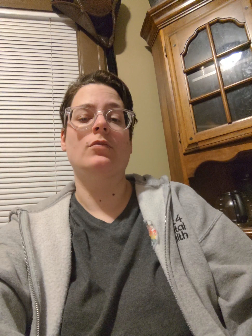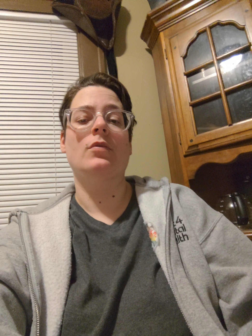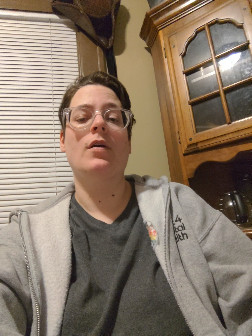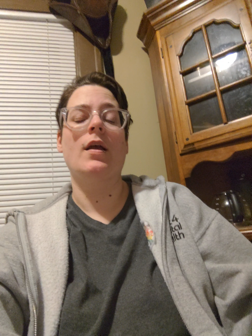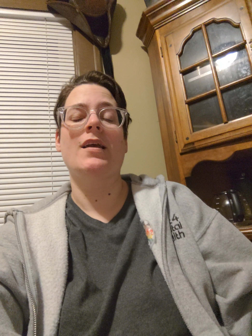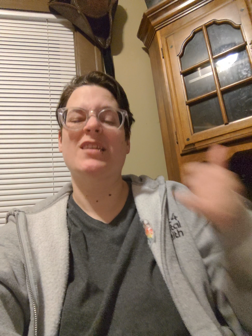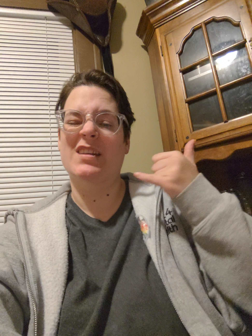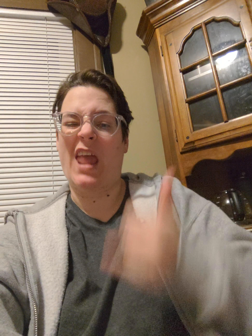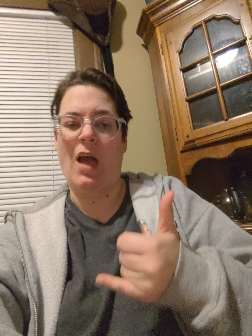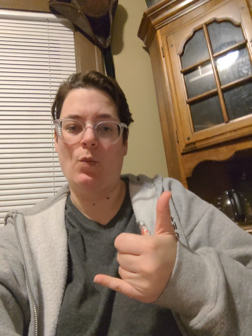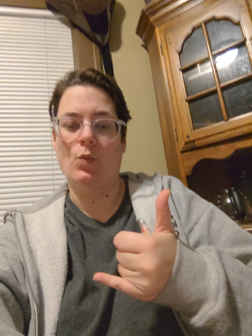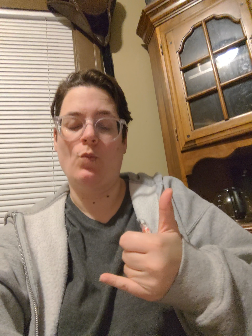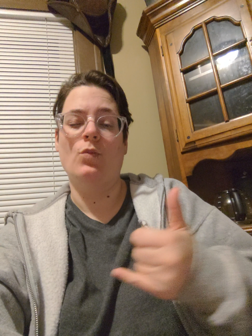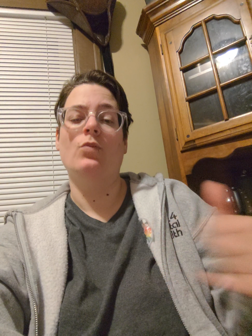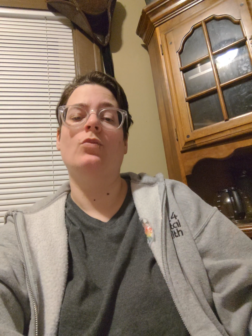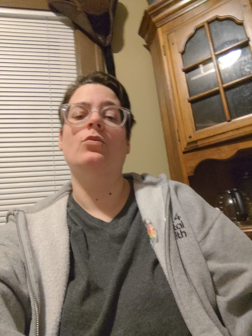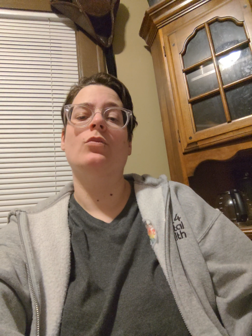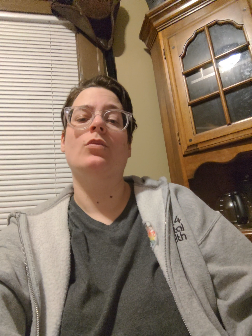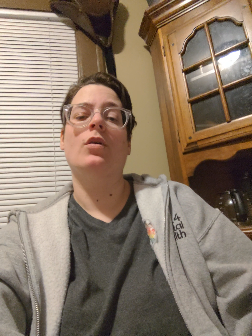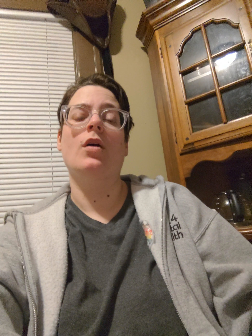now